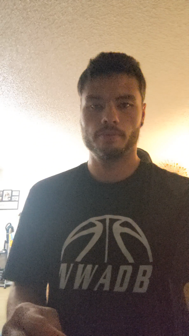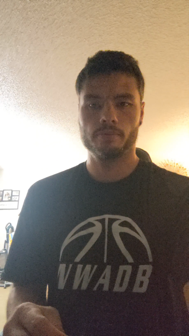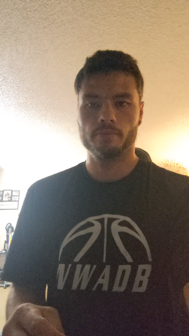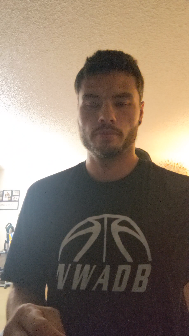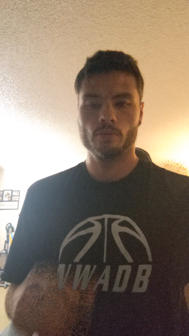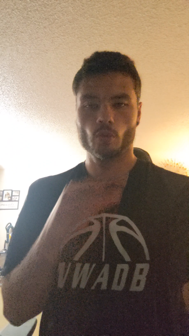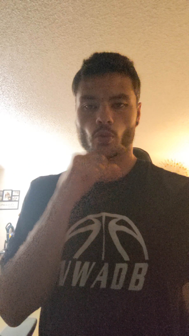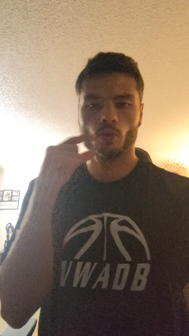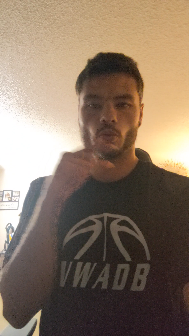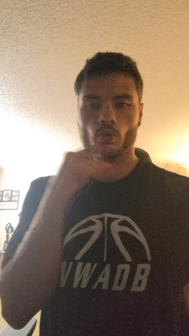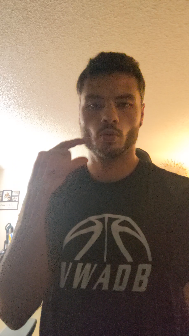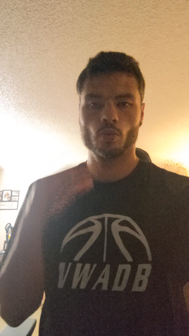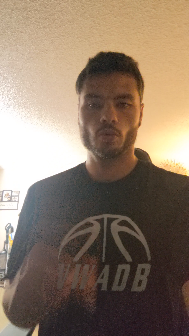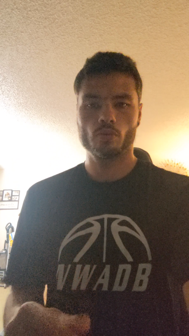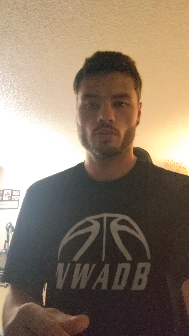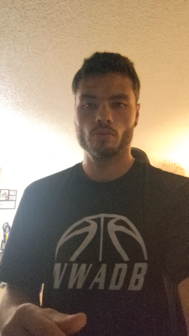glue